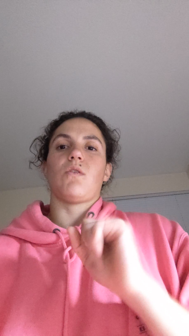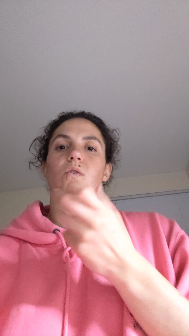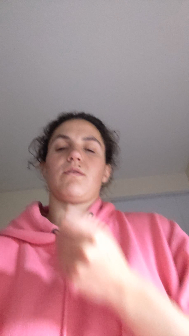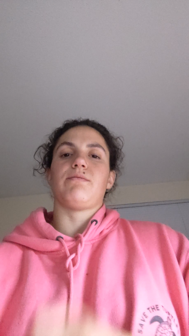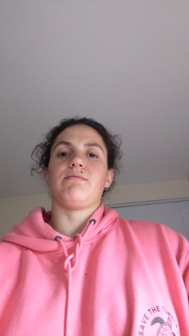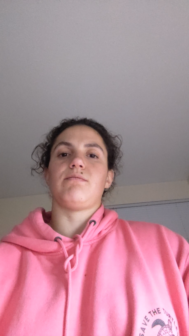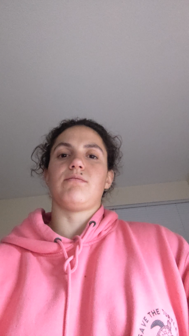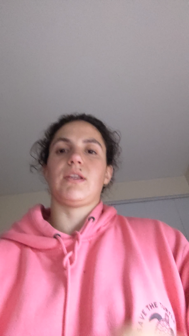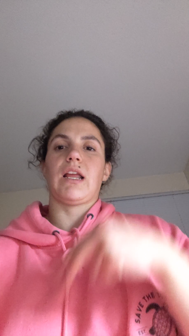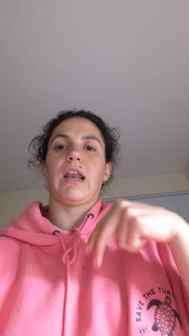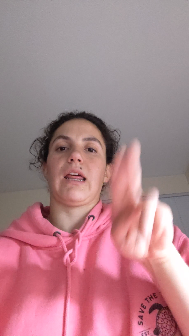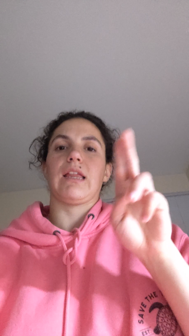lick